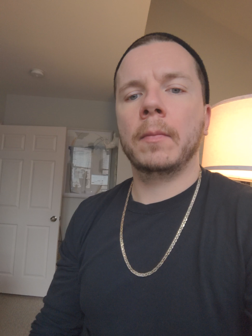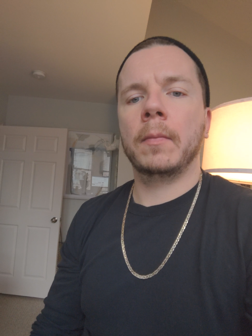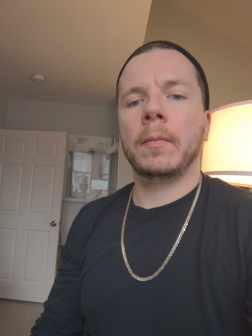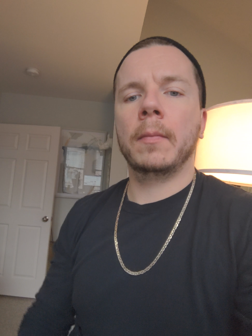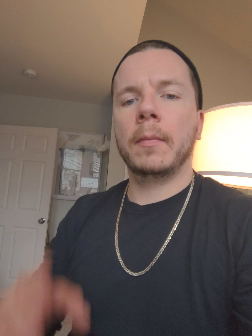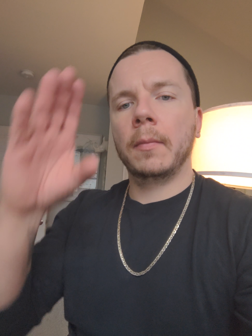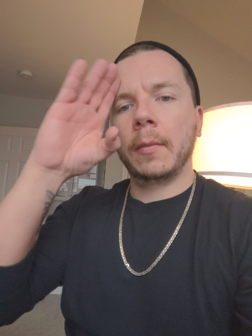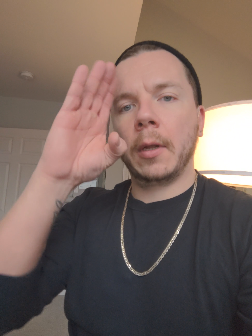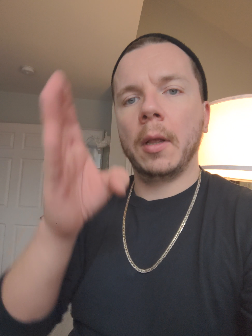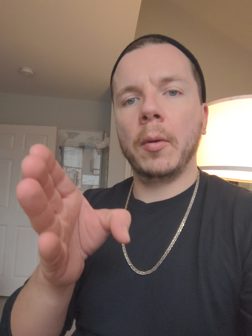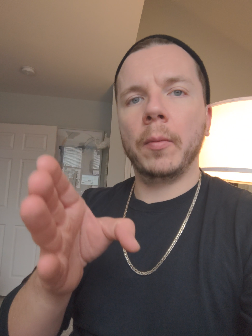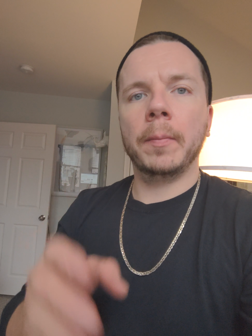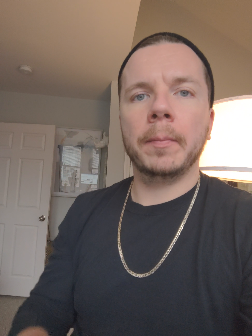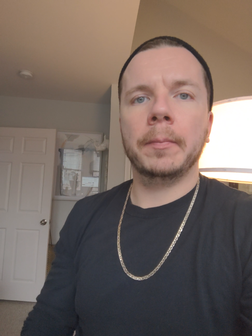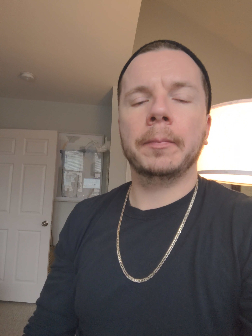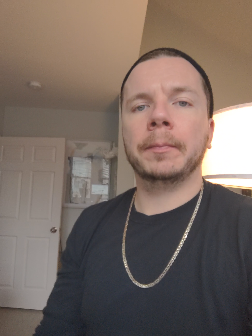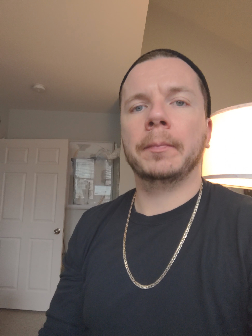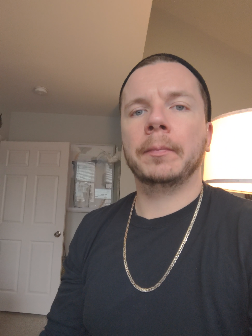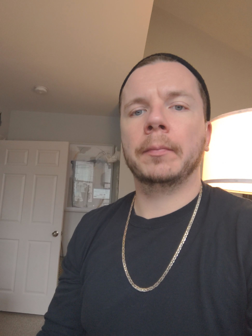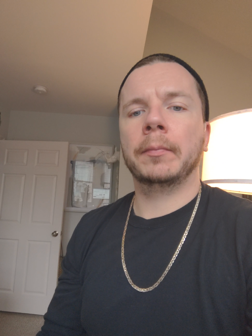hello